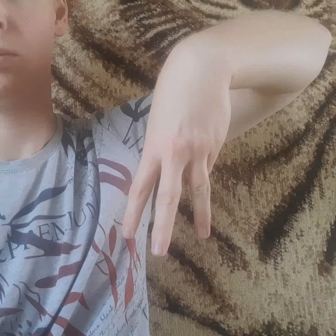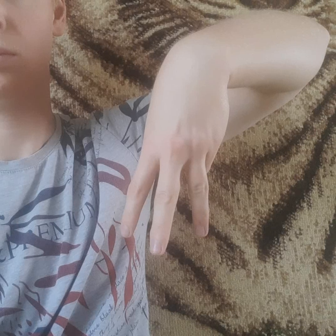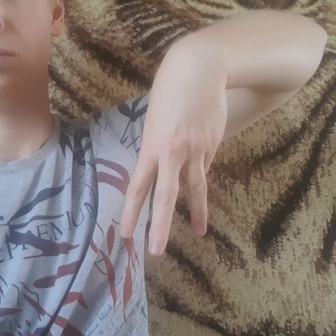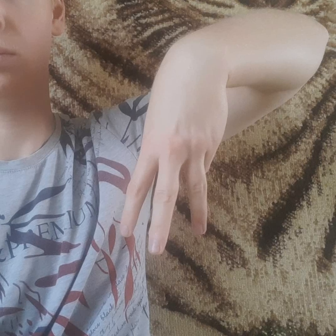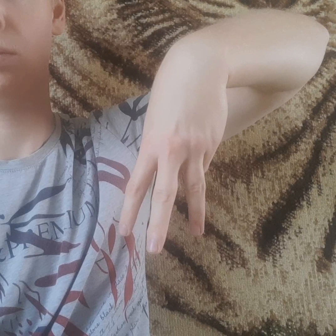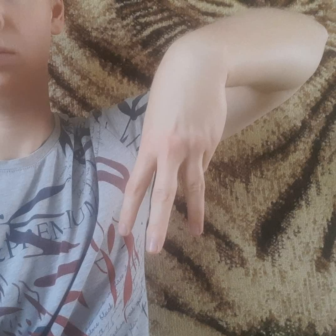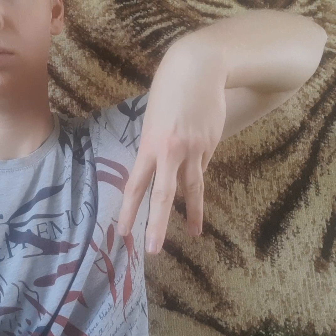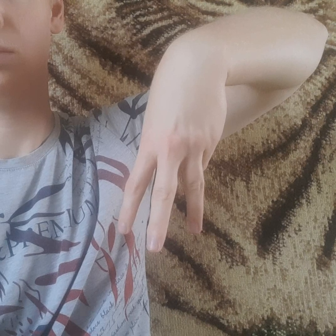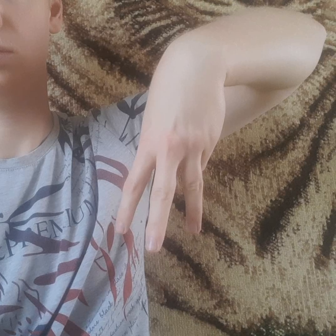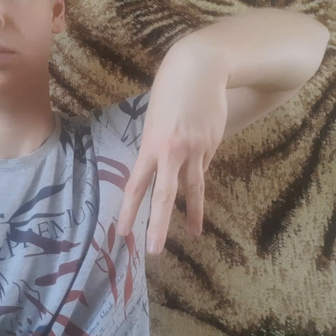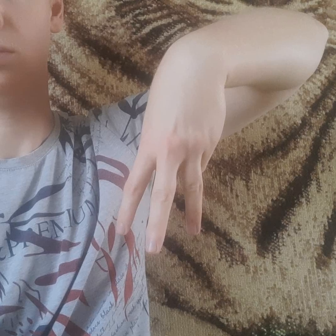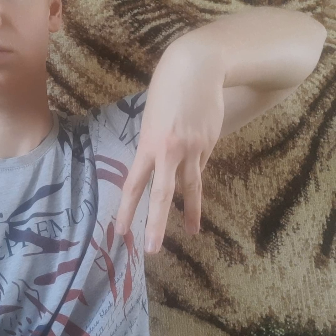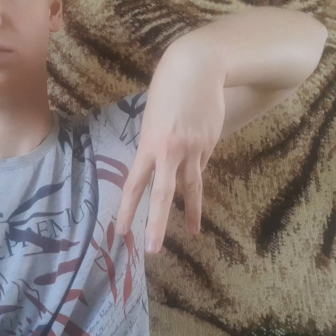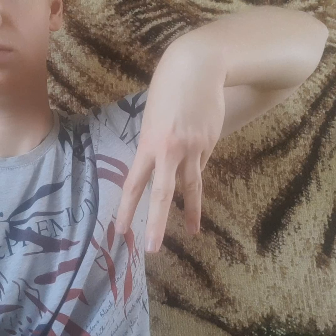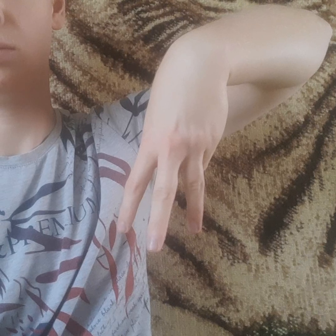М